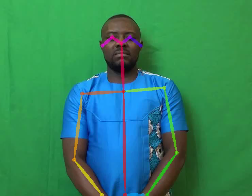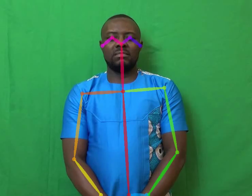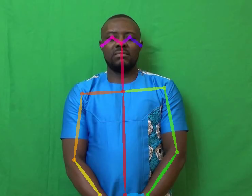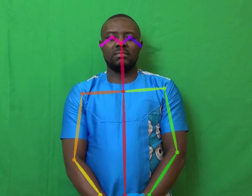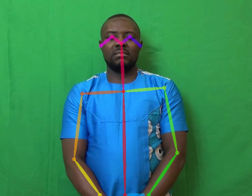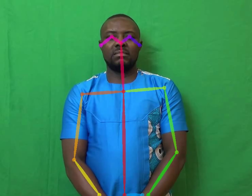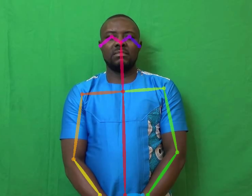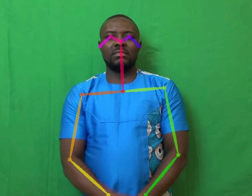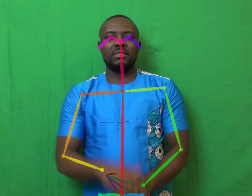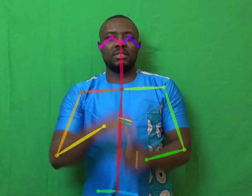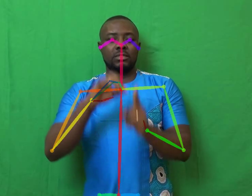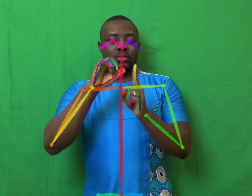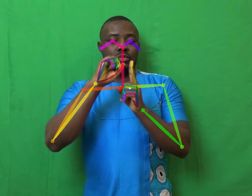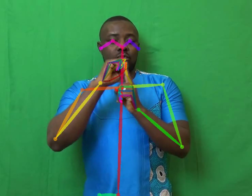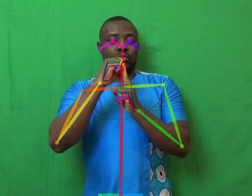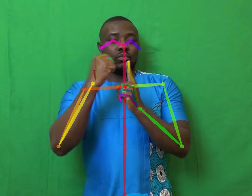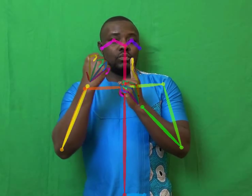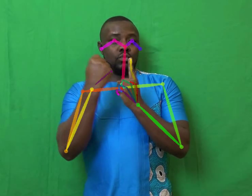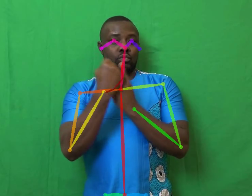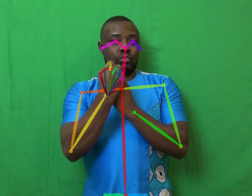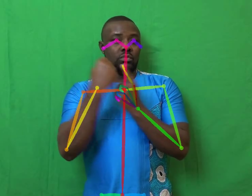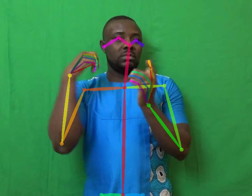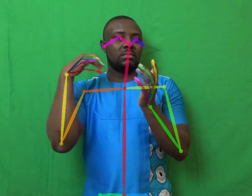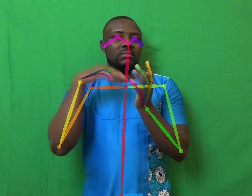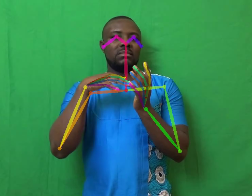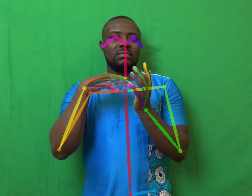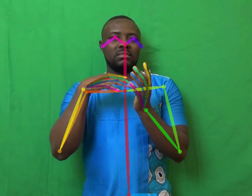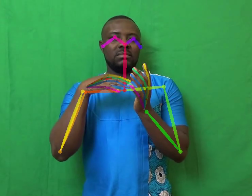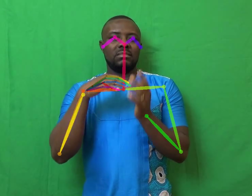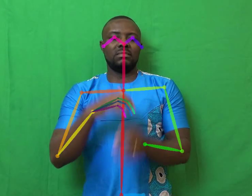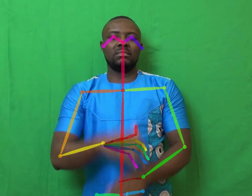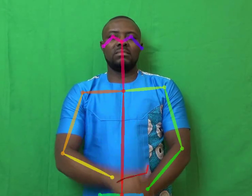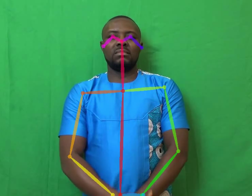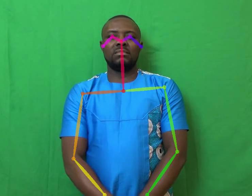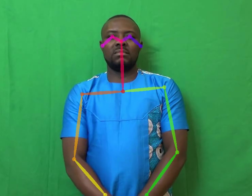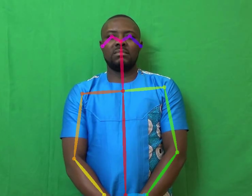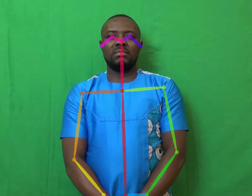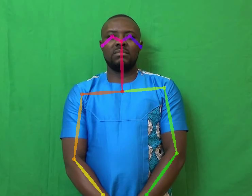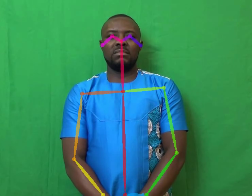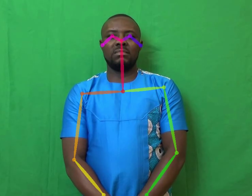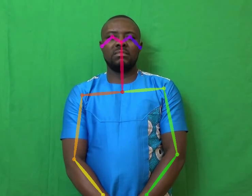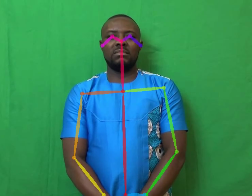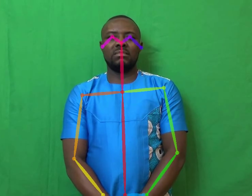social studies